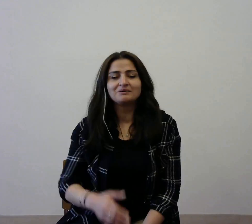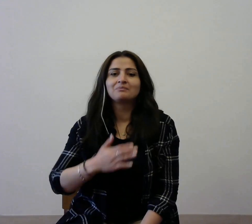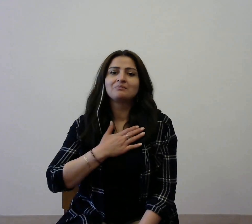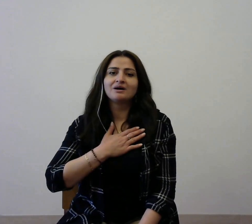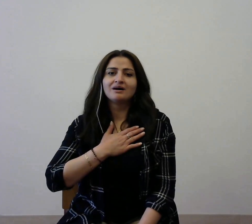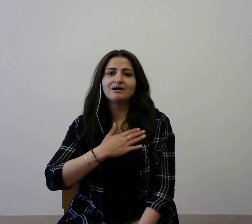mən